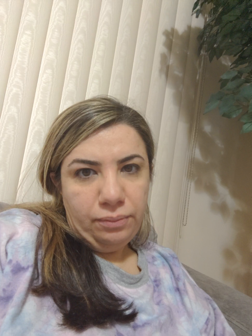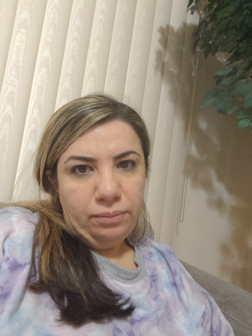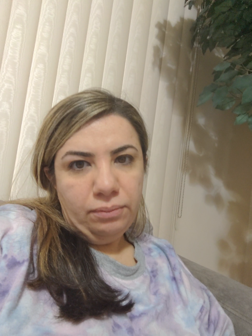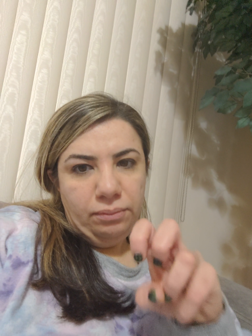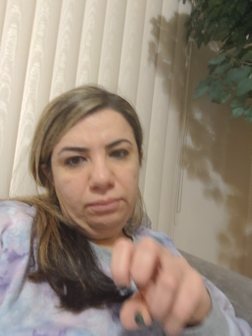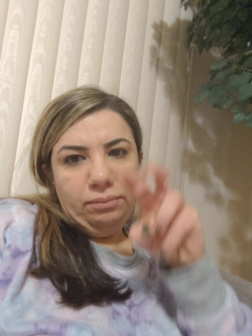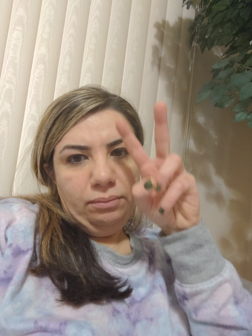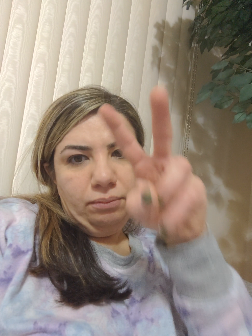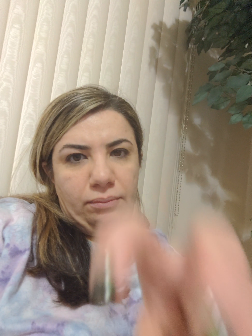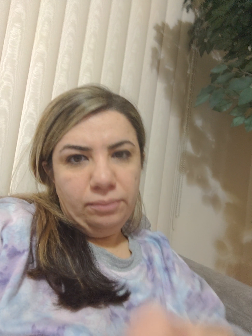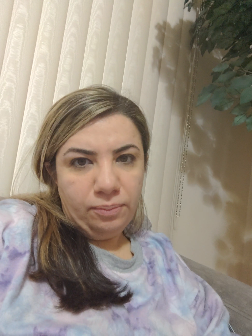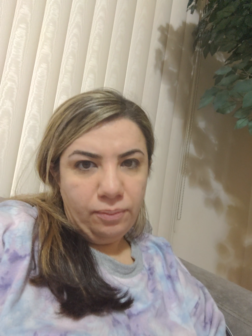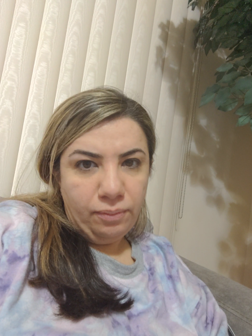jump